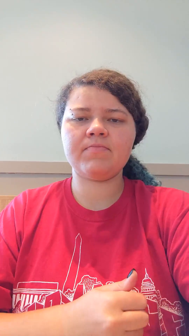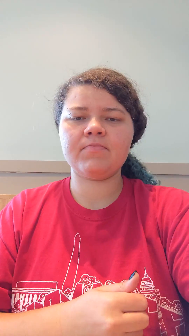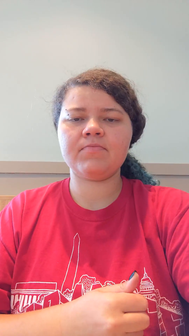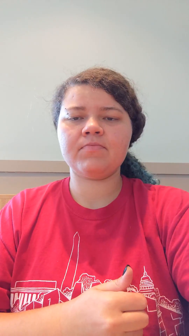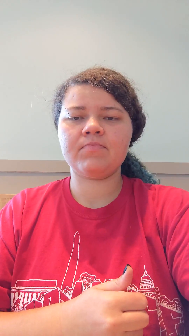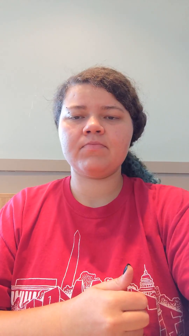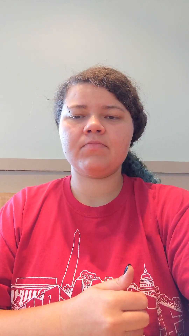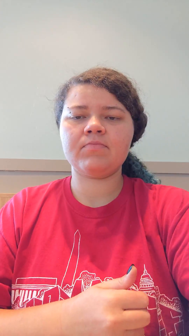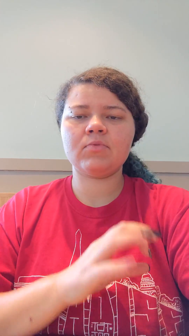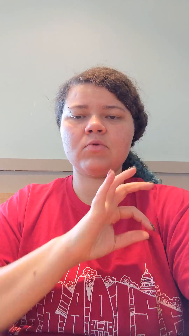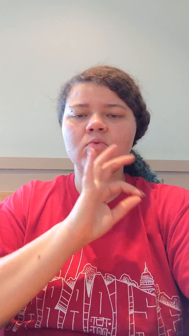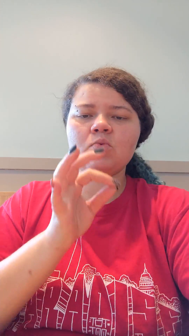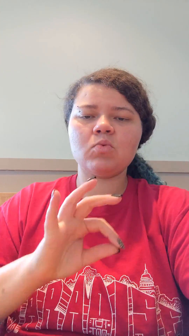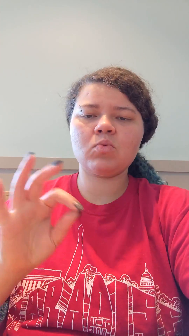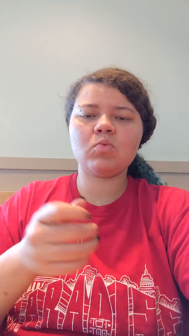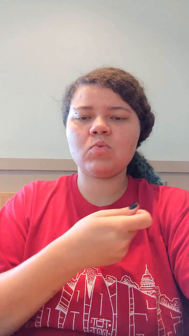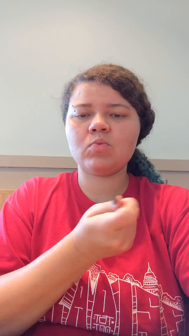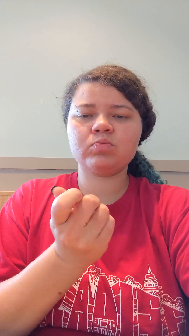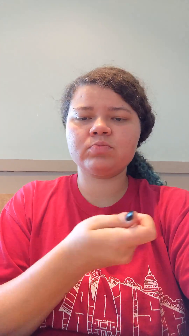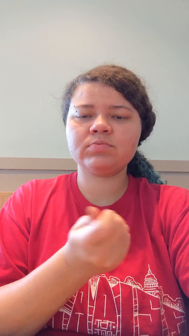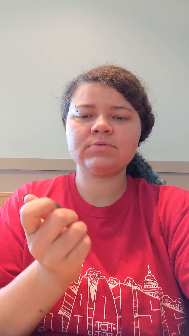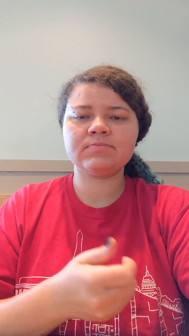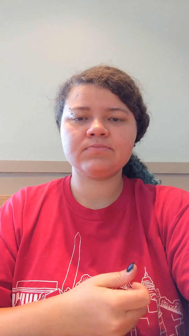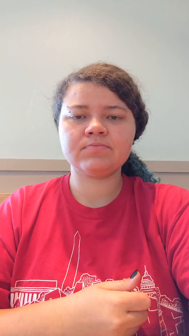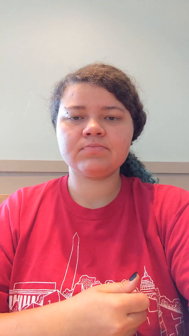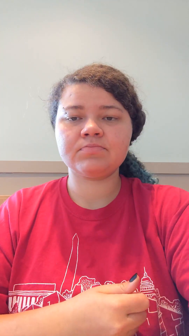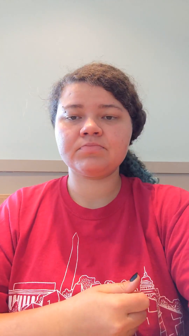hose